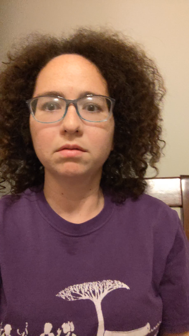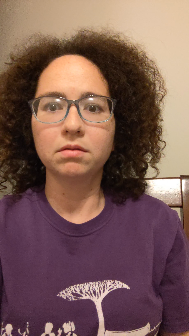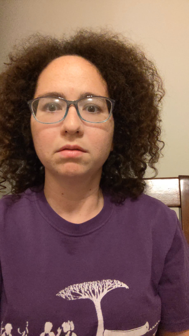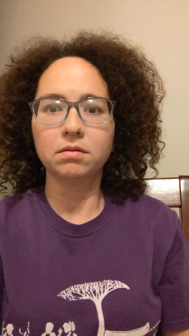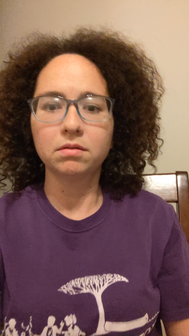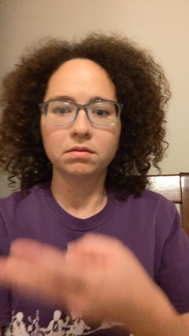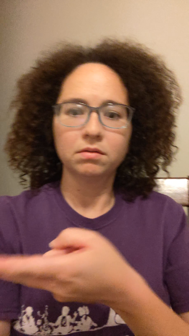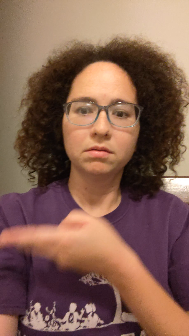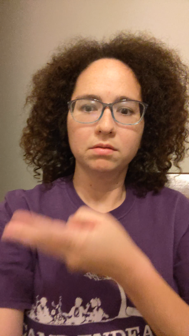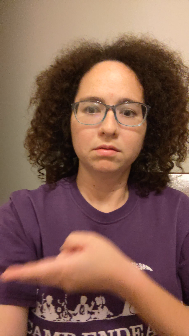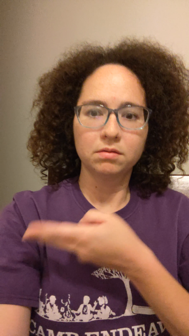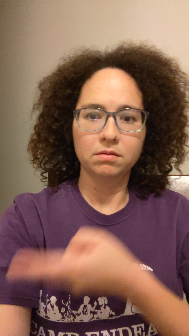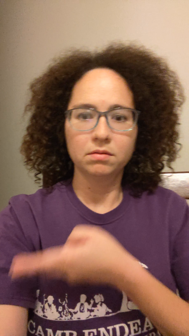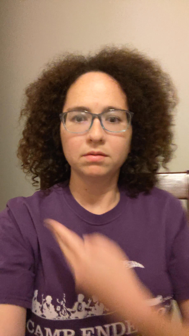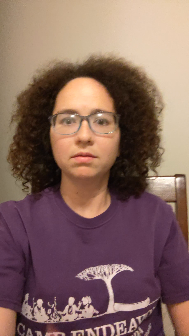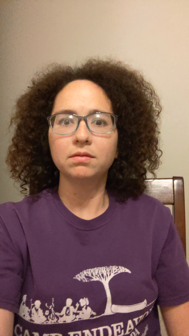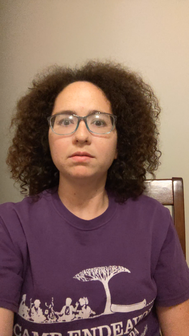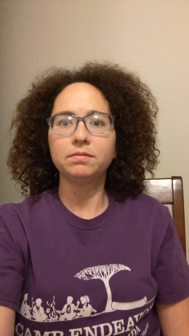sheep